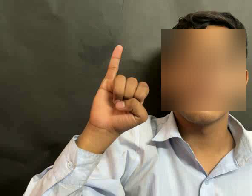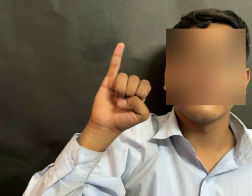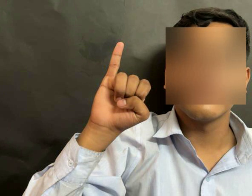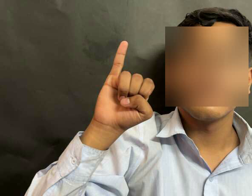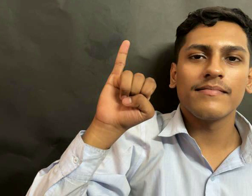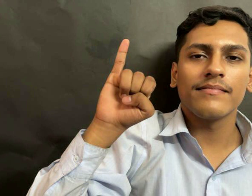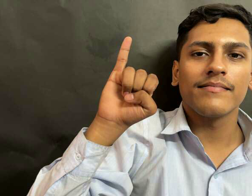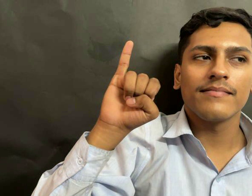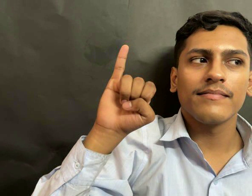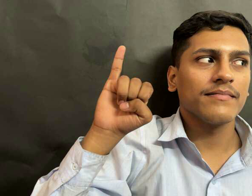I